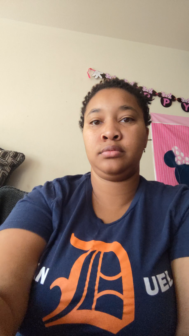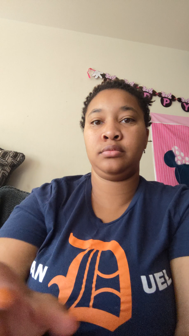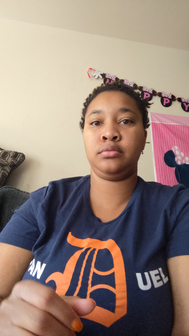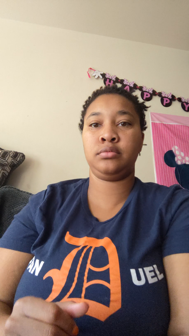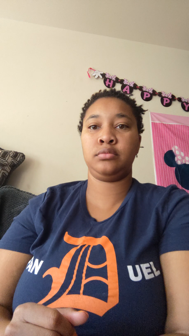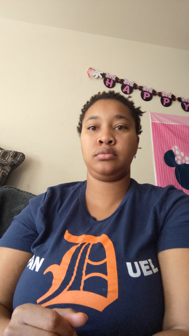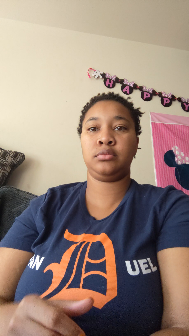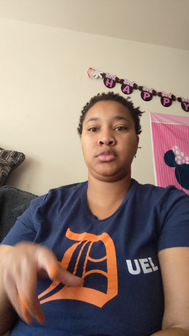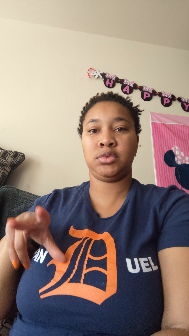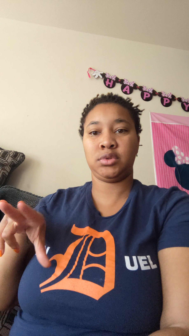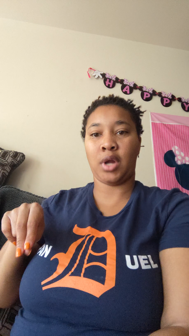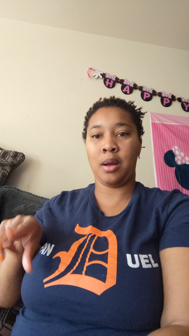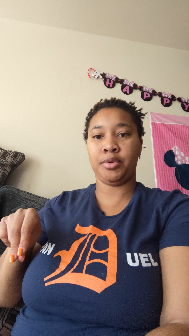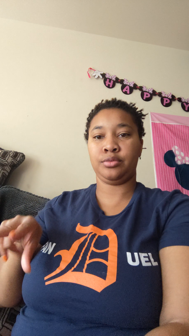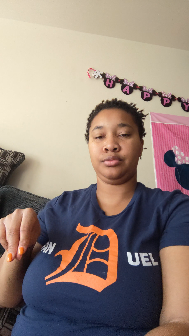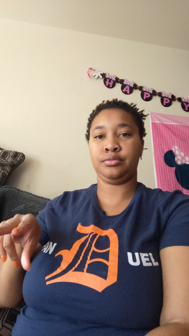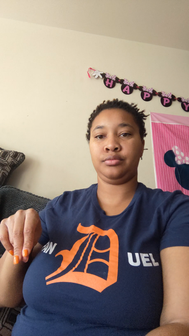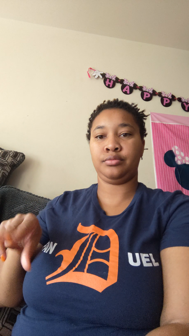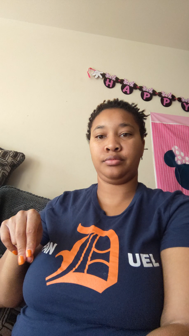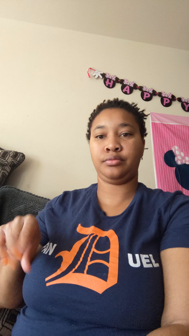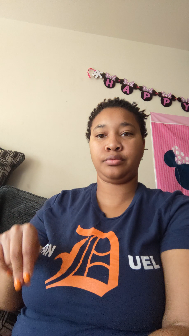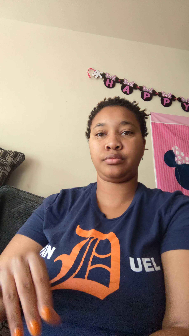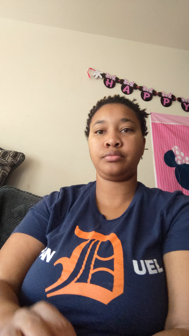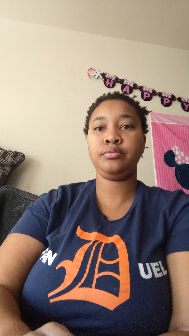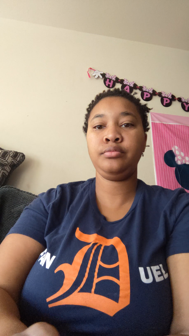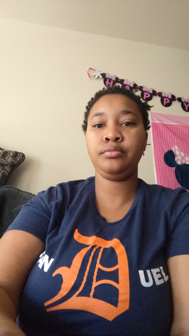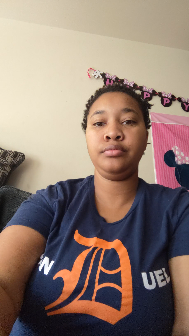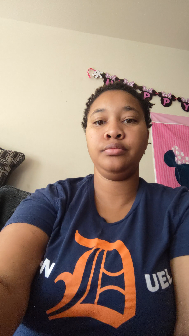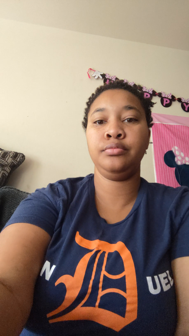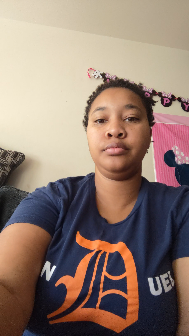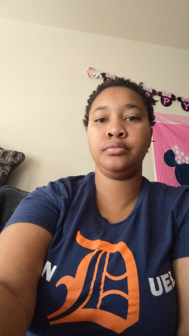diaper